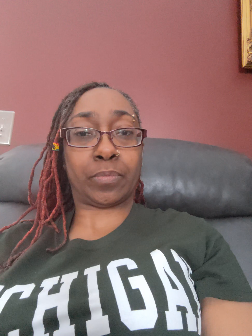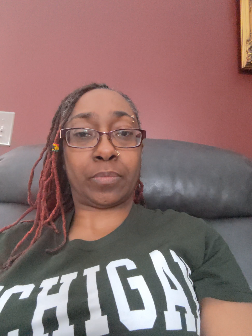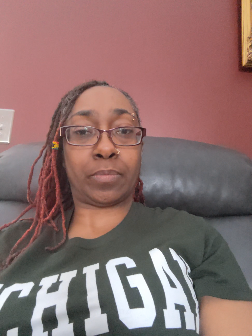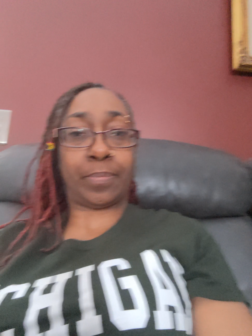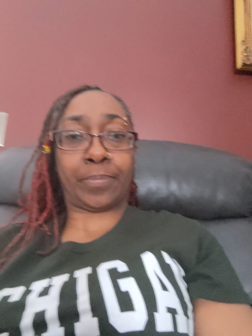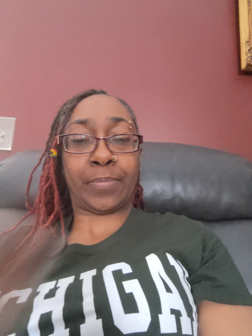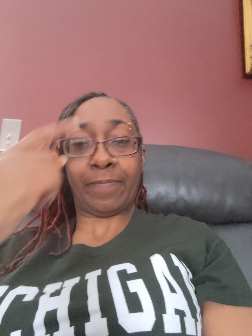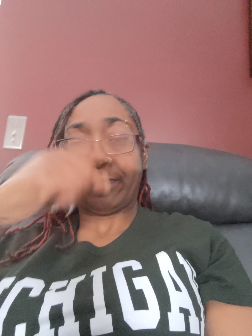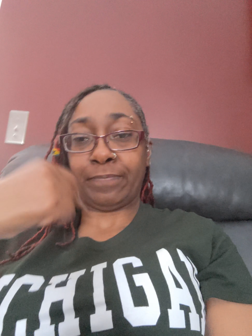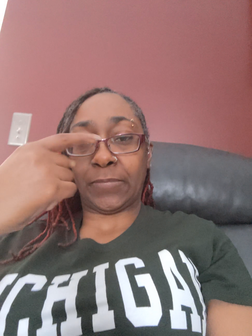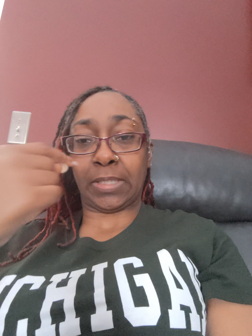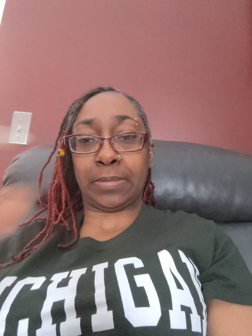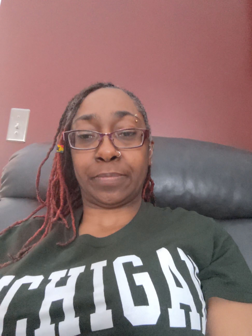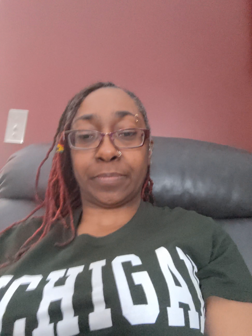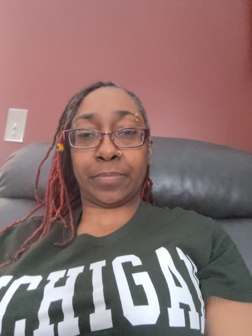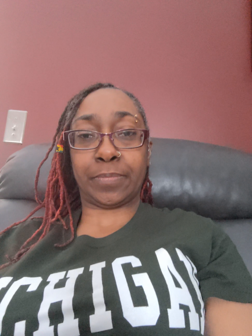face